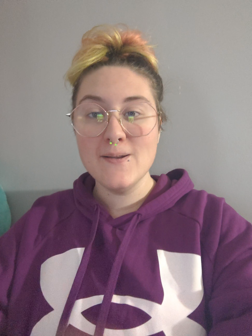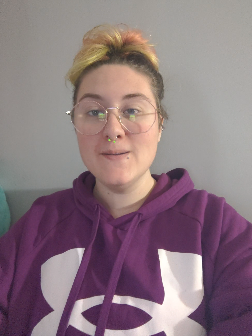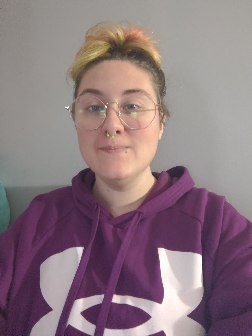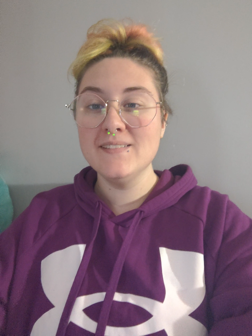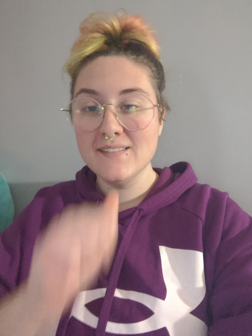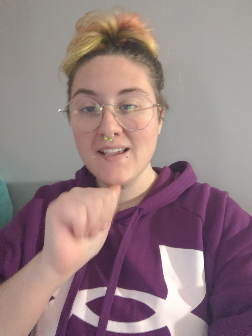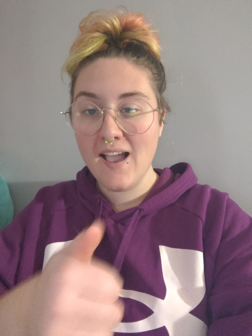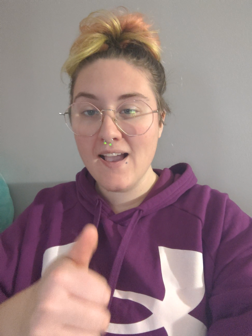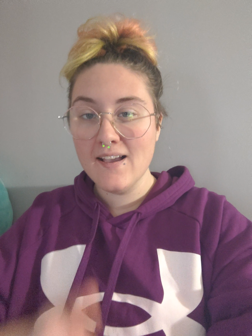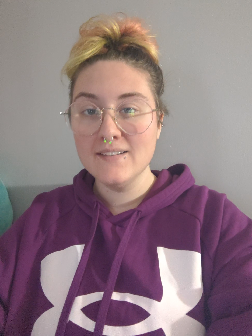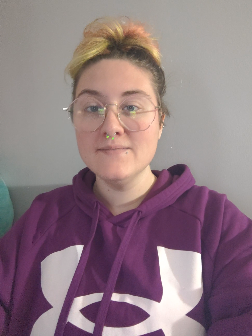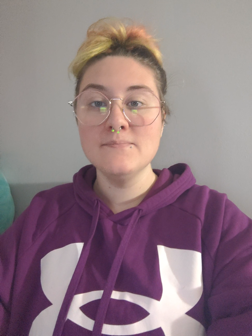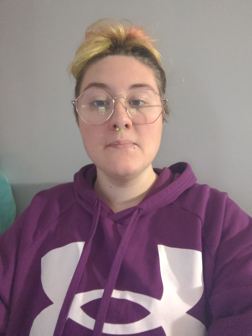not